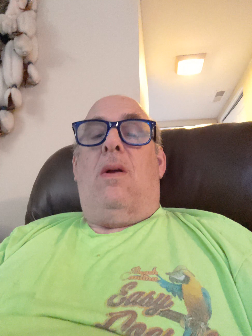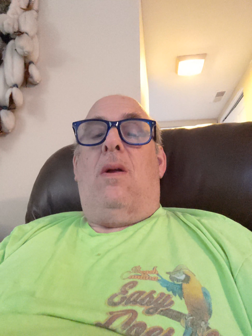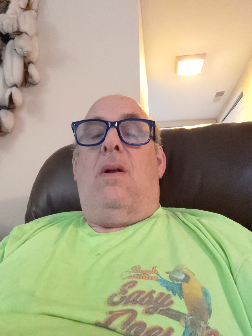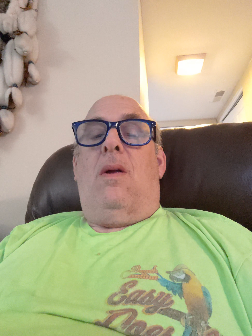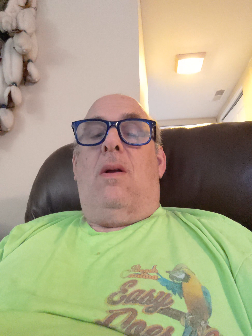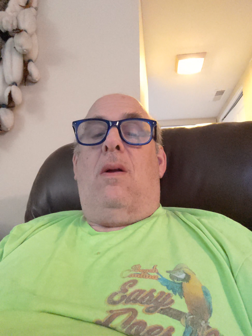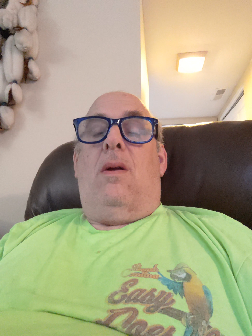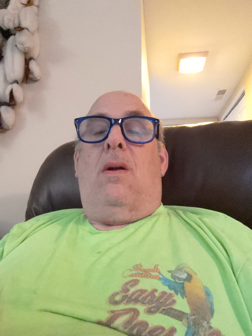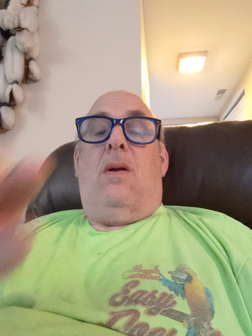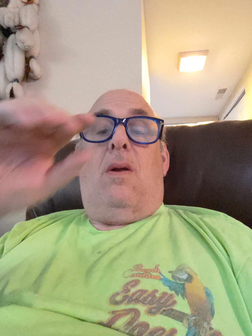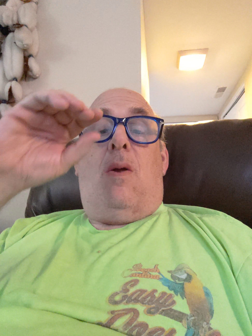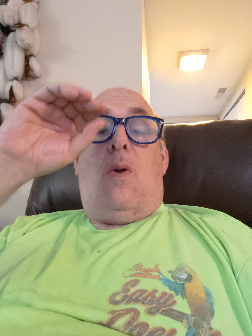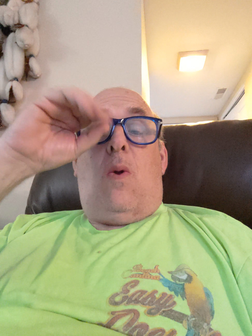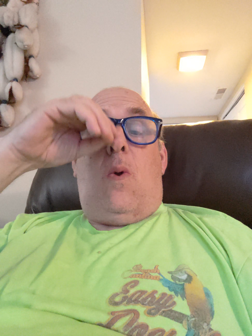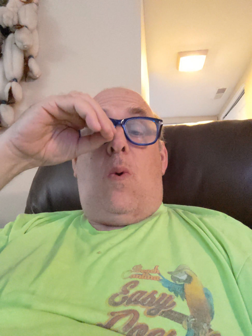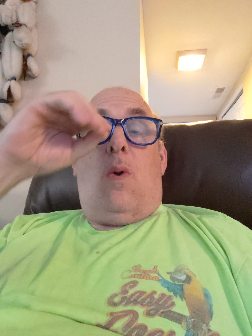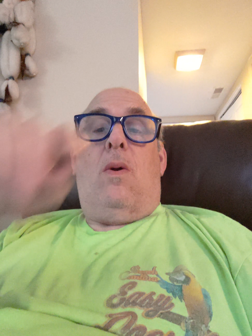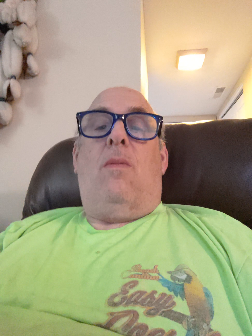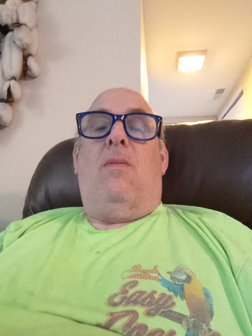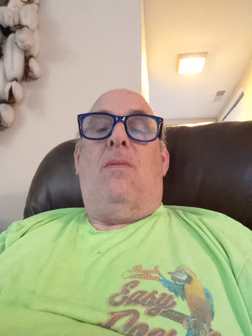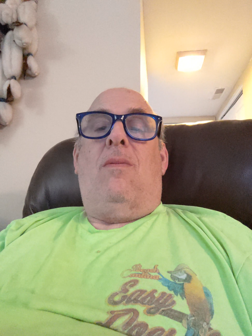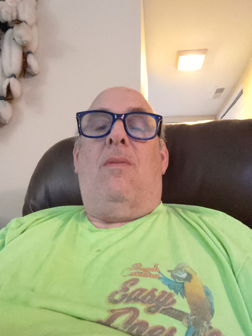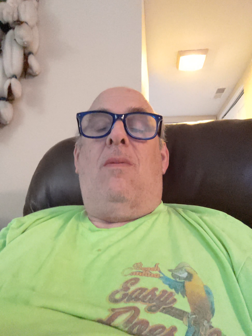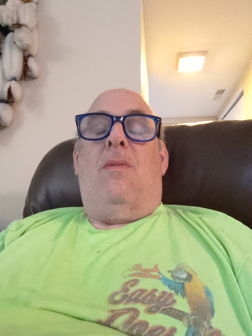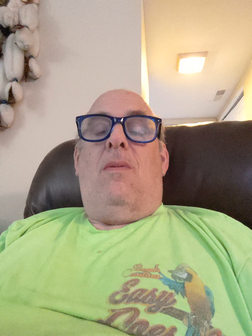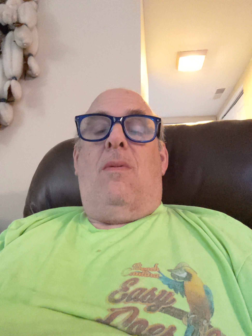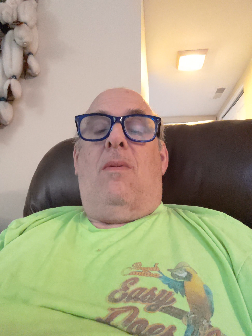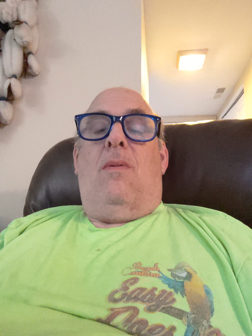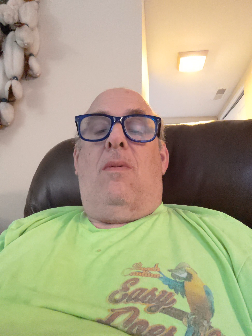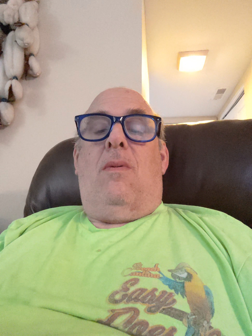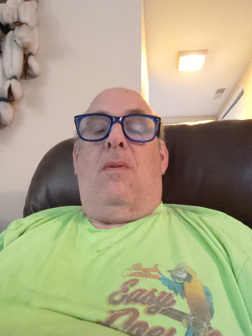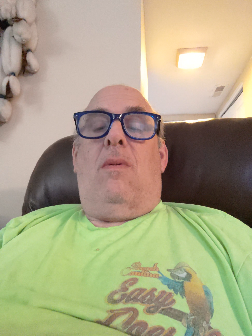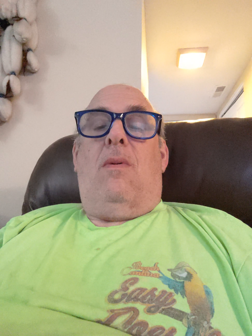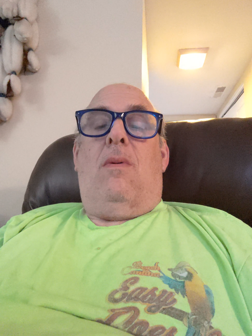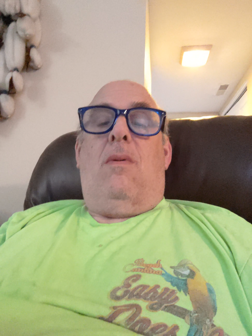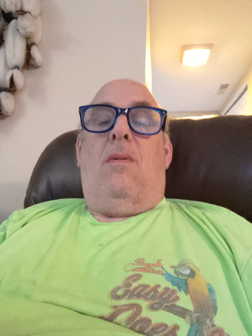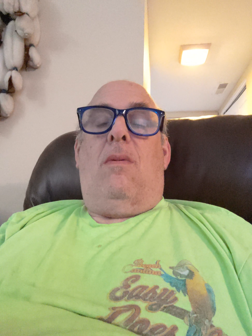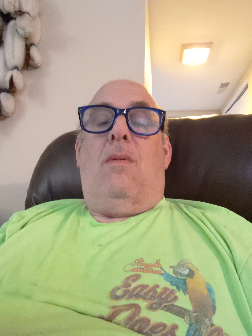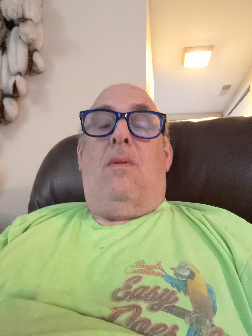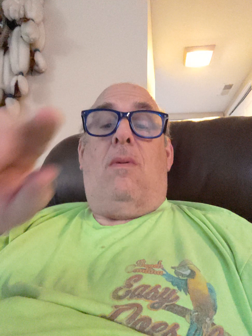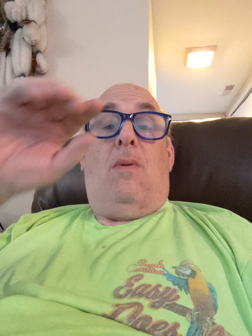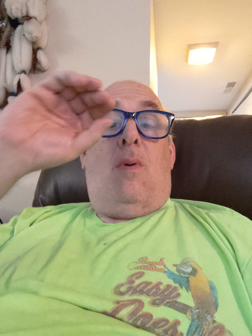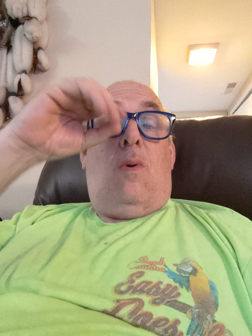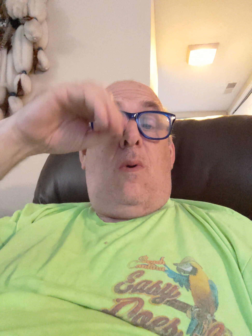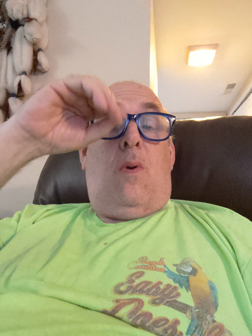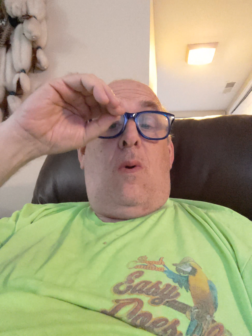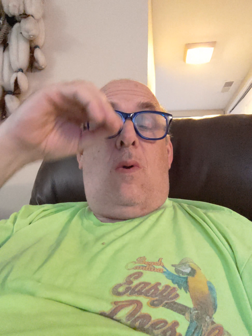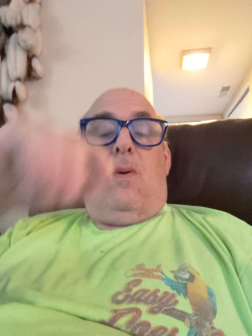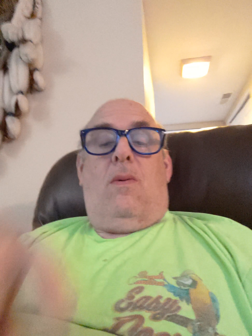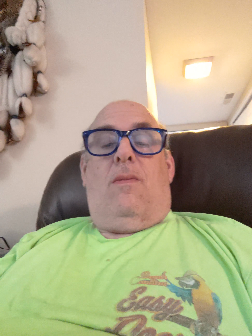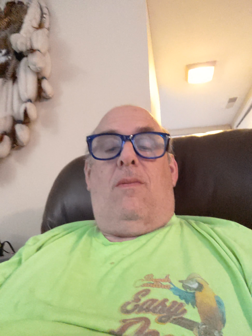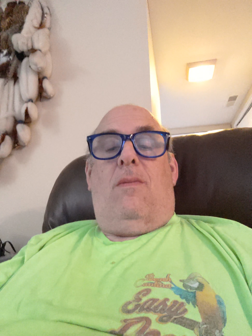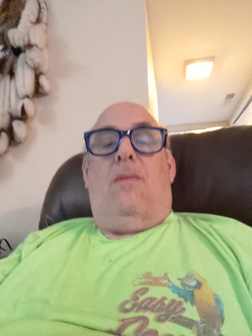owl